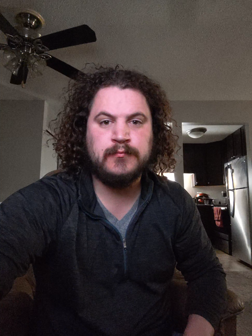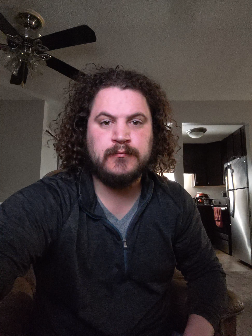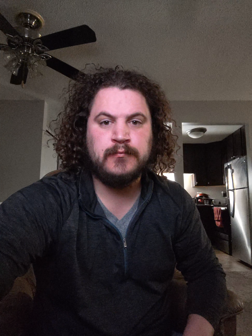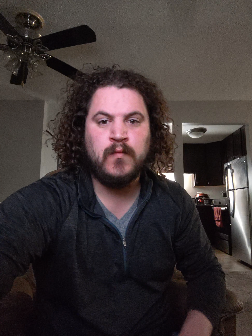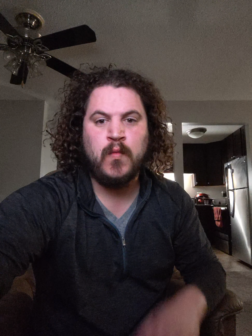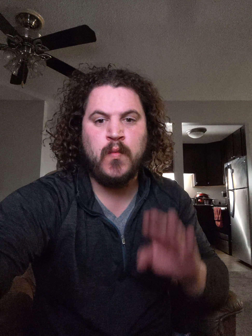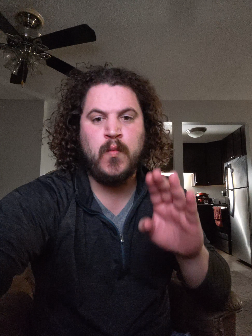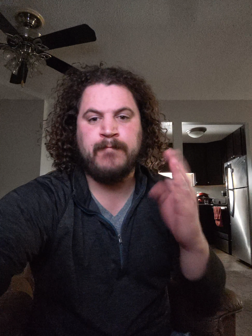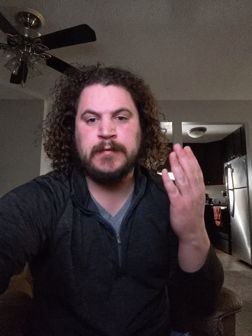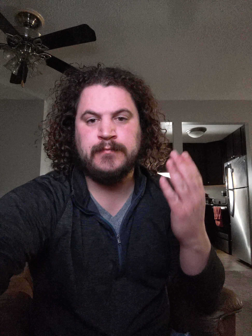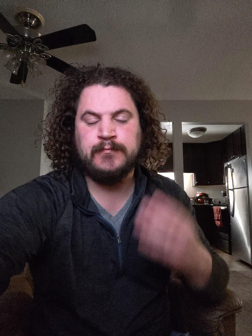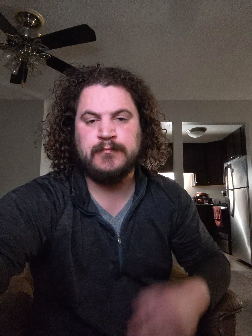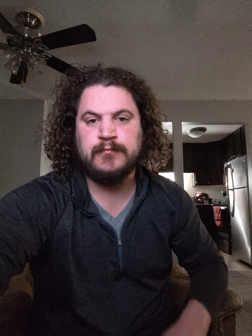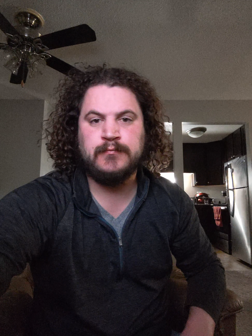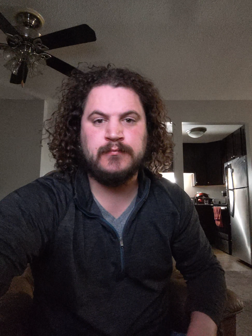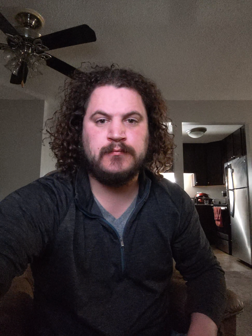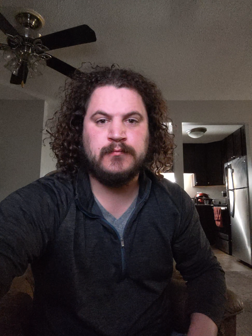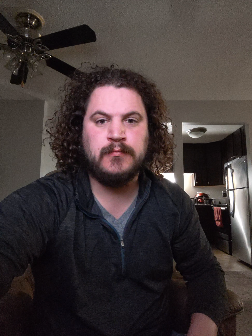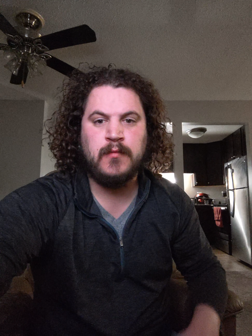open